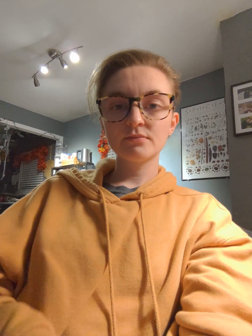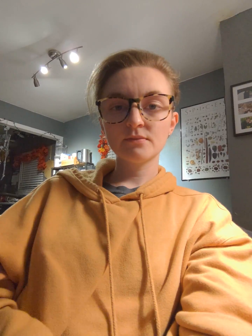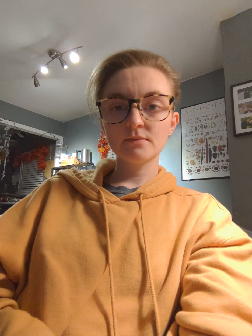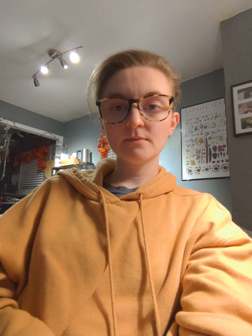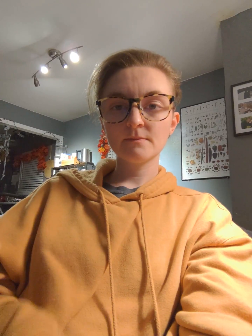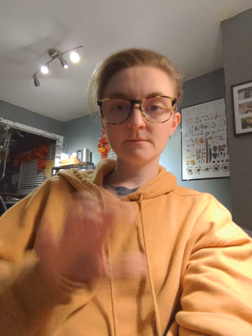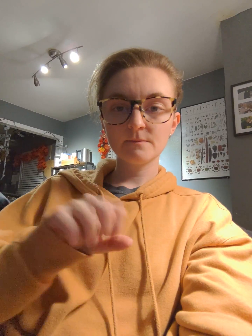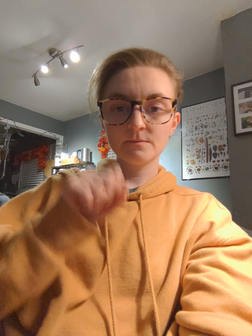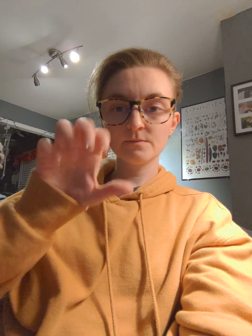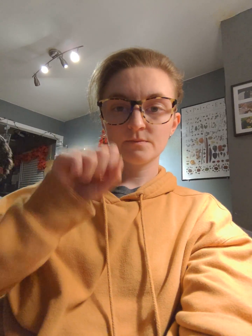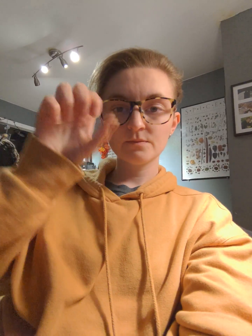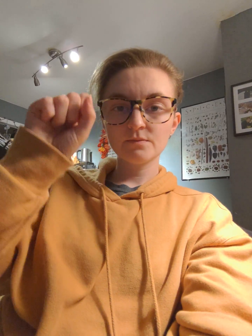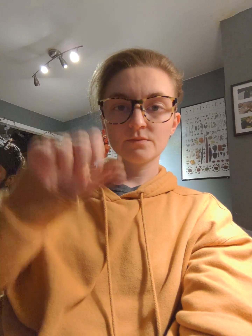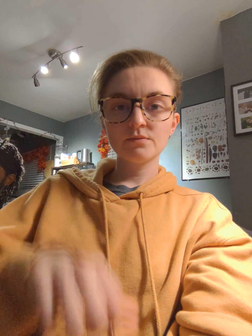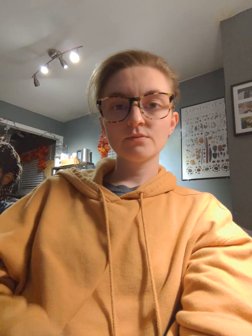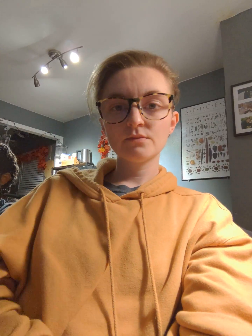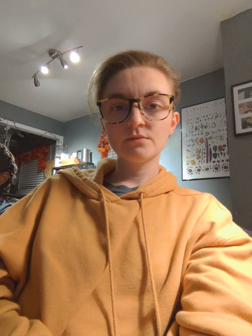ladder